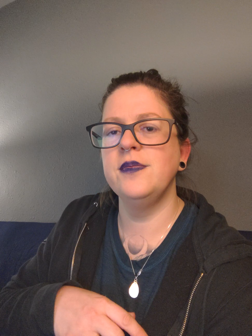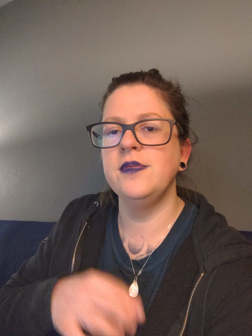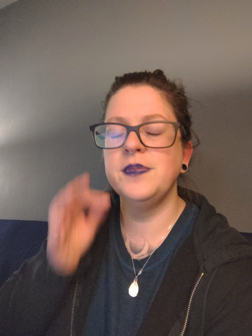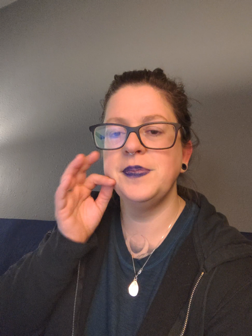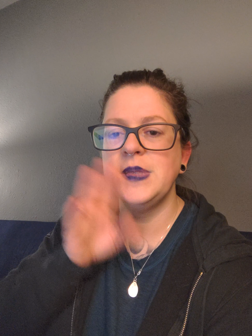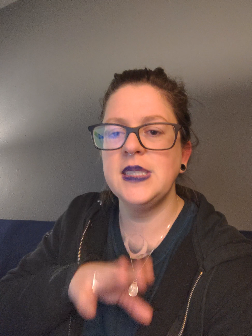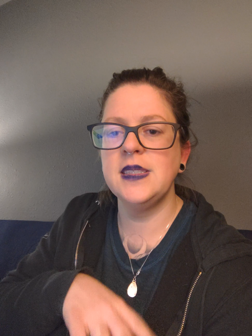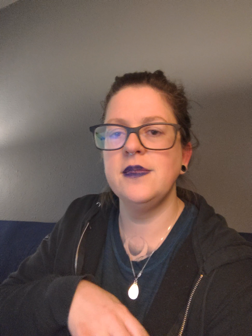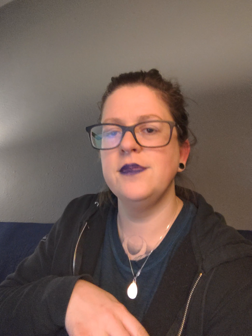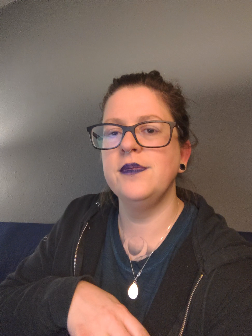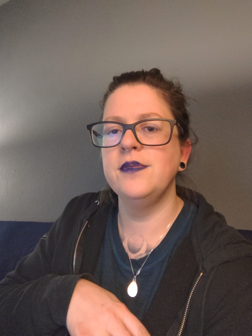bee